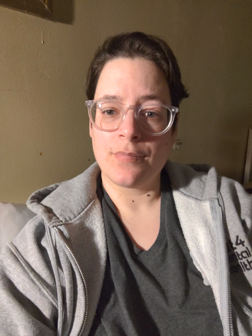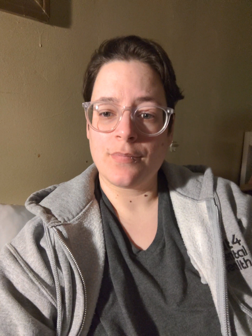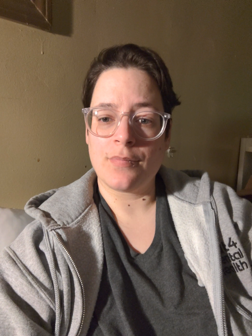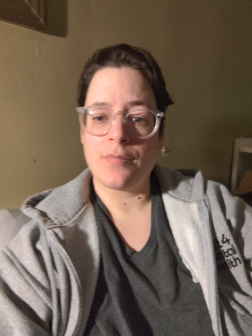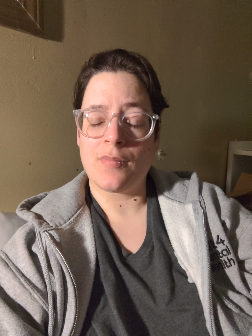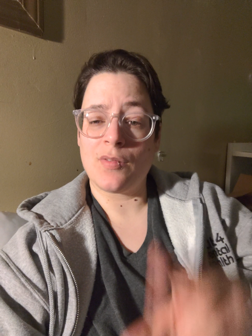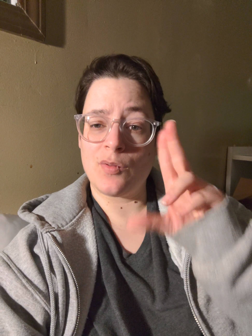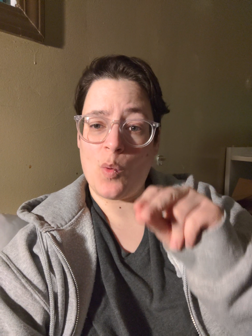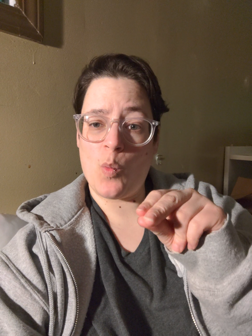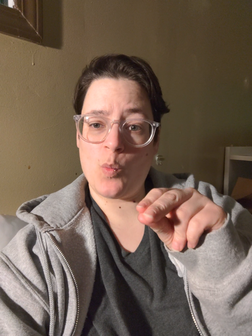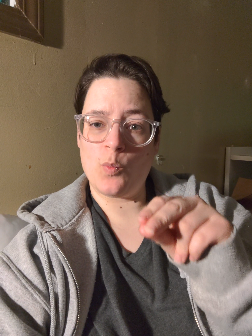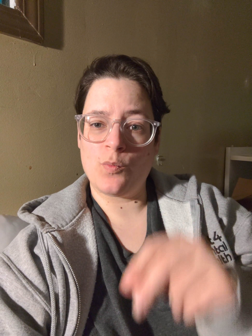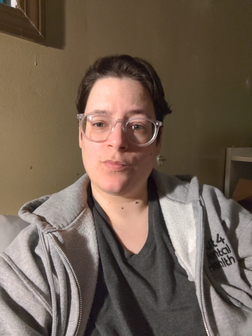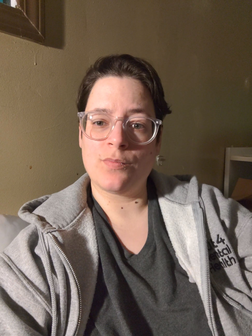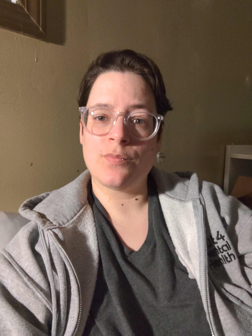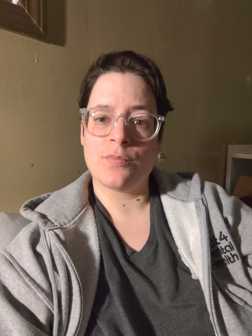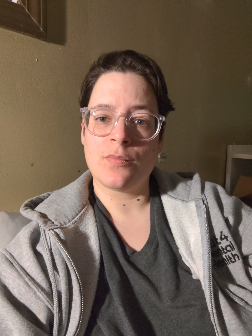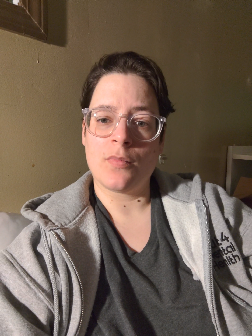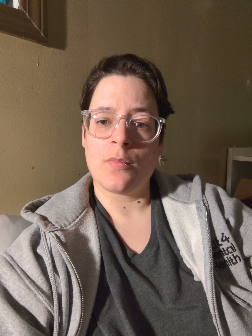no